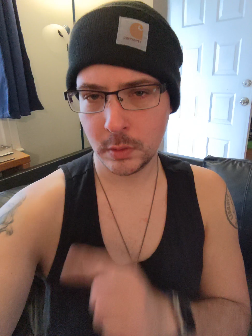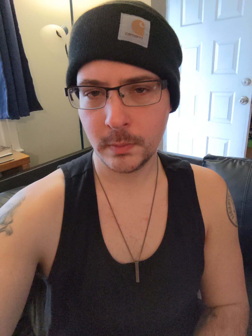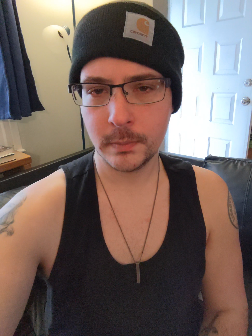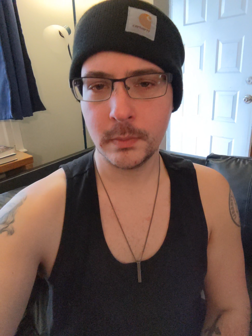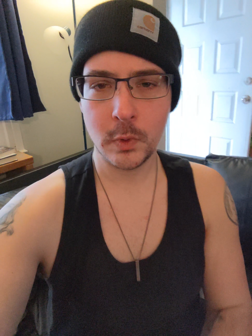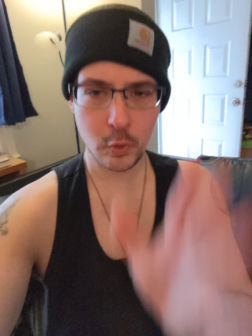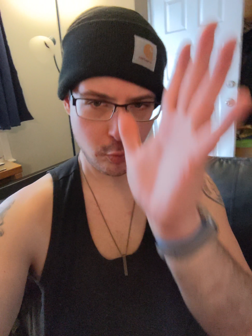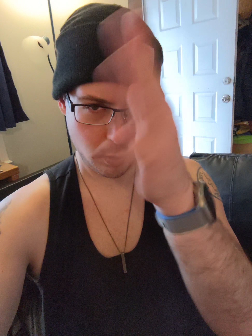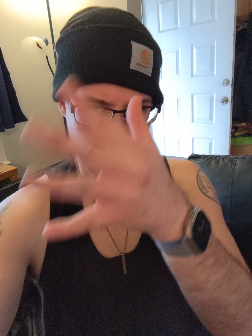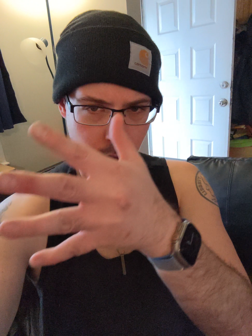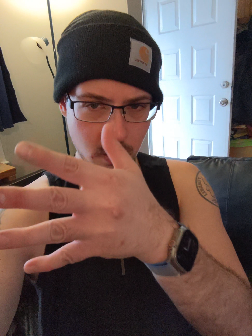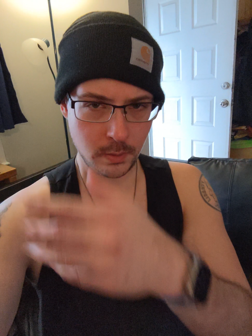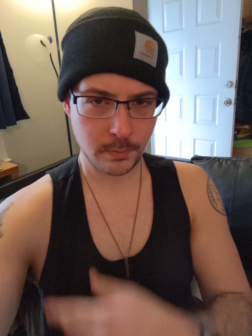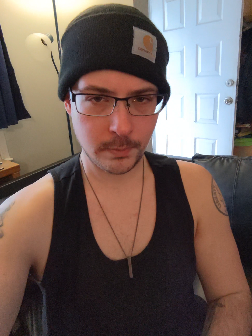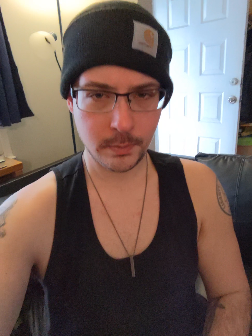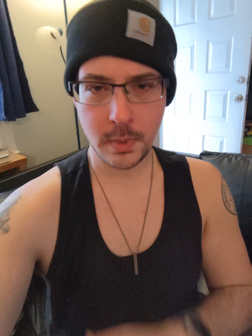grandpa